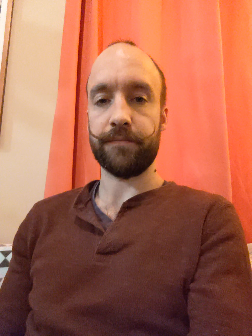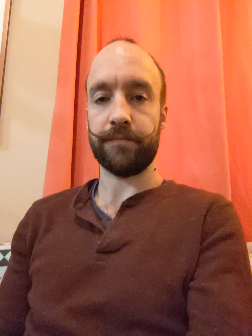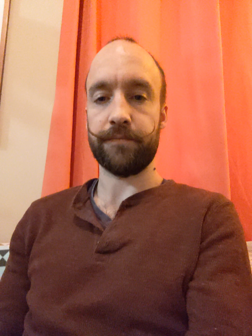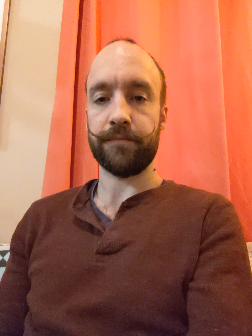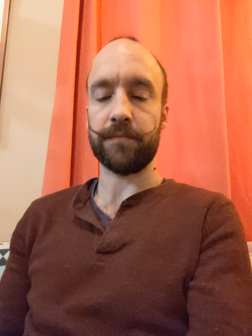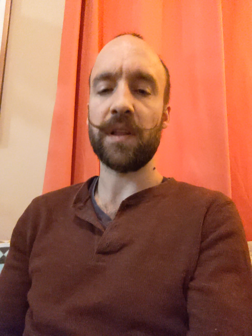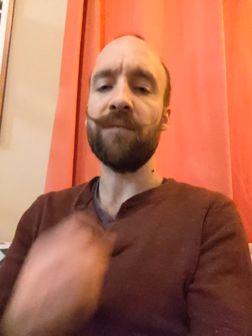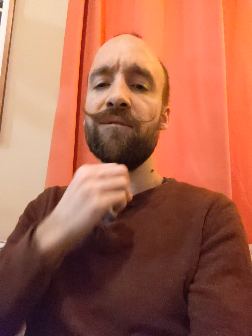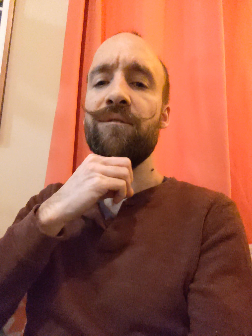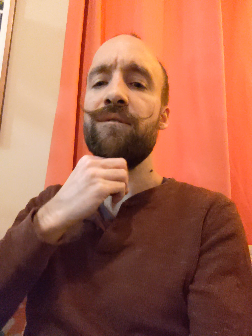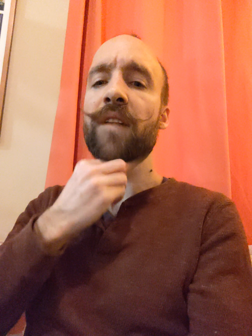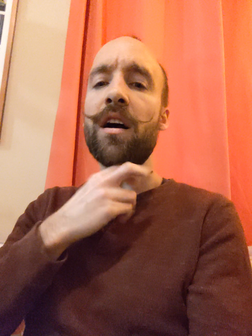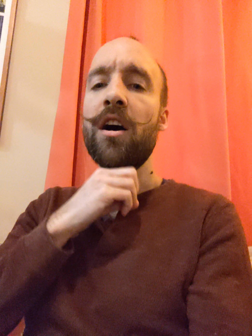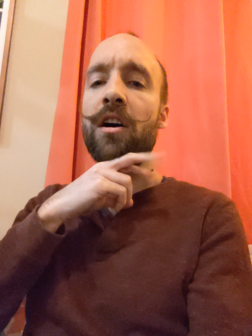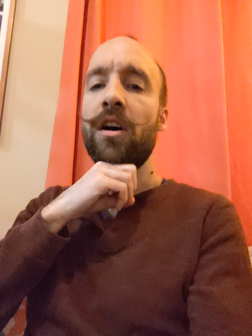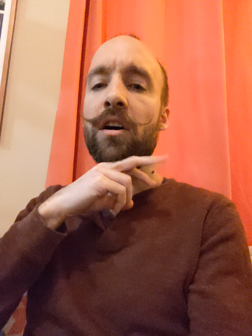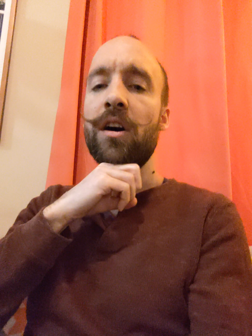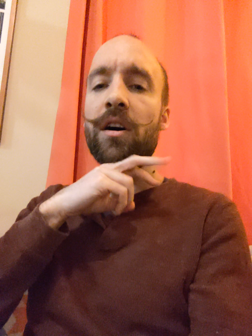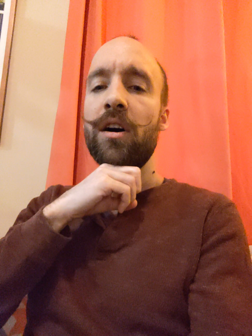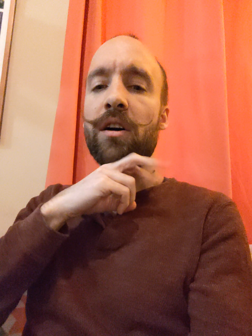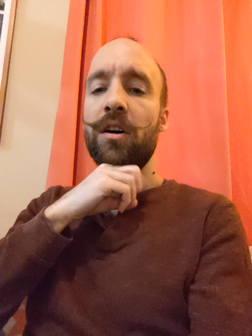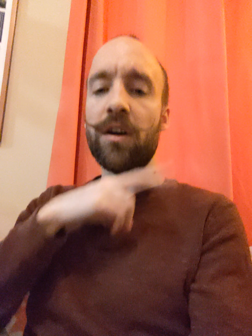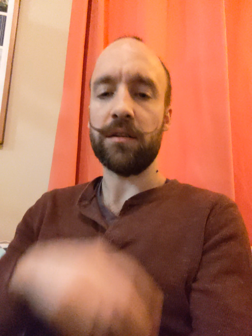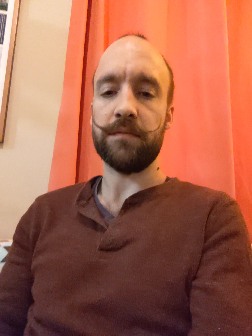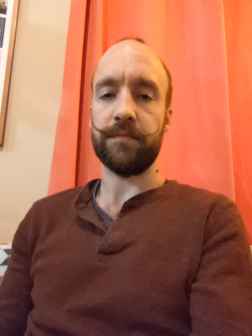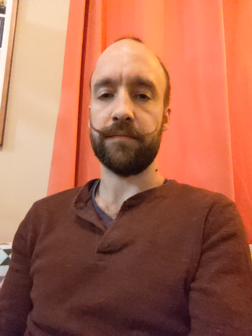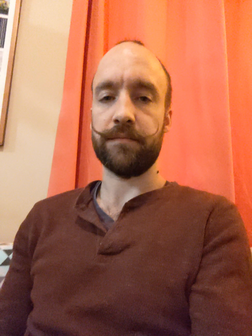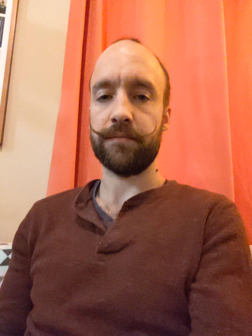frog